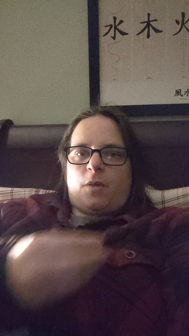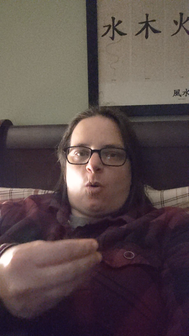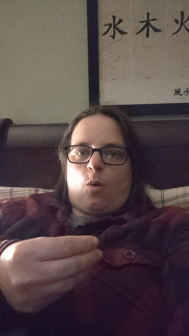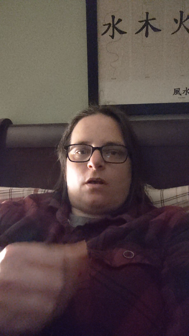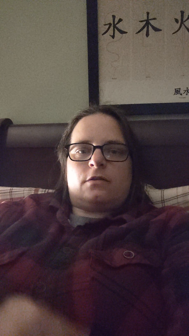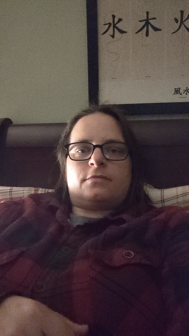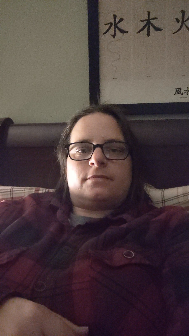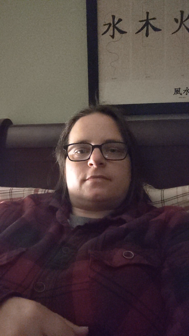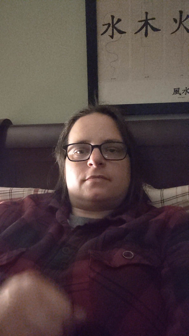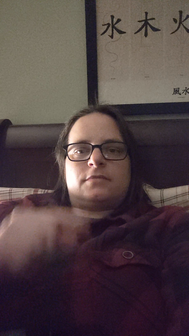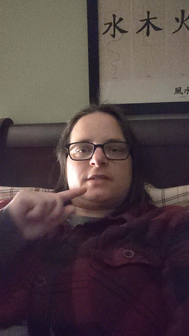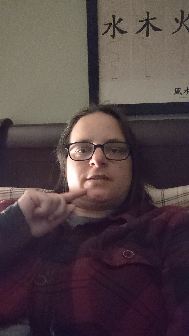candy